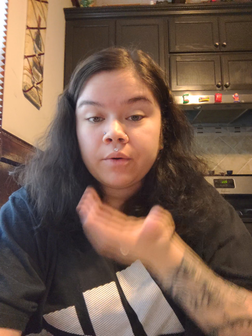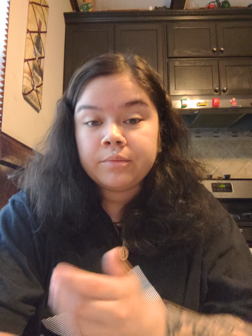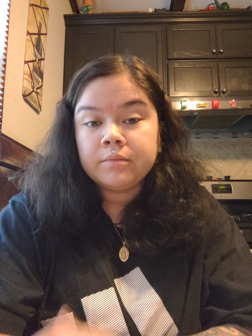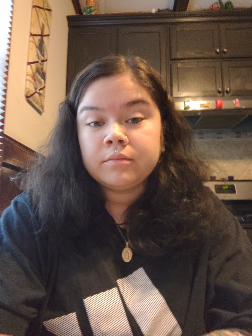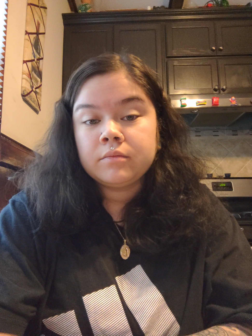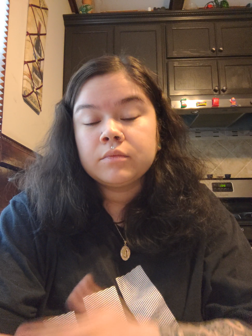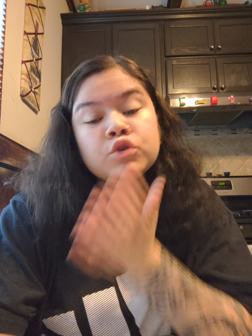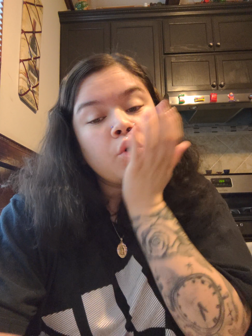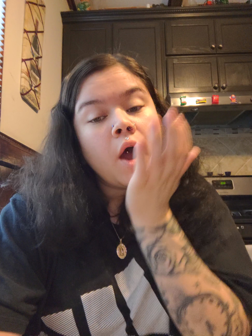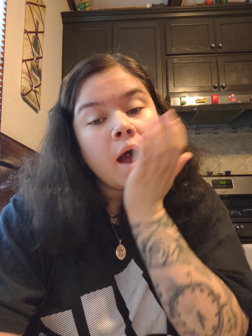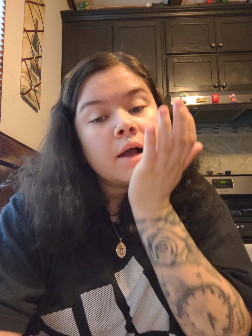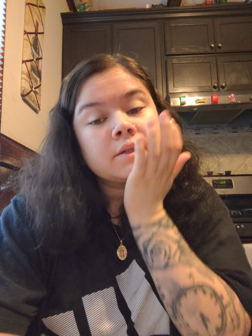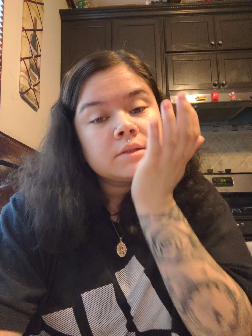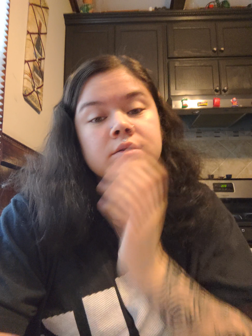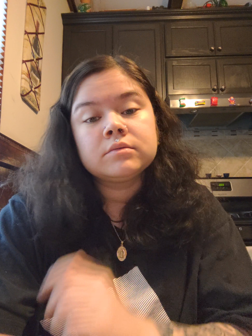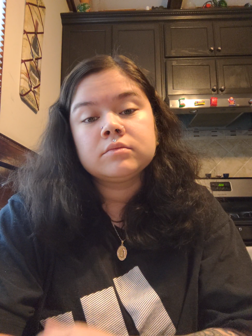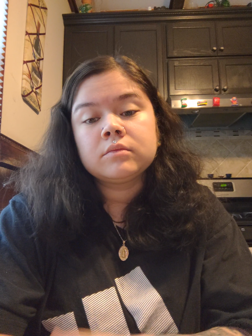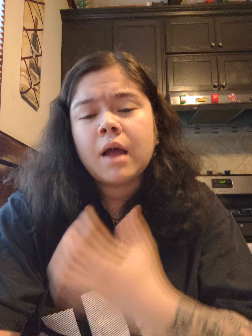grass